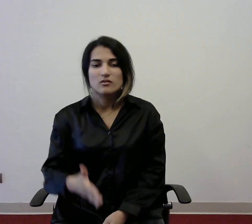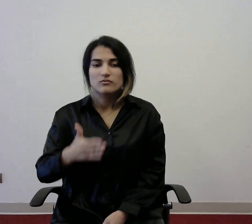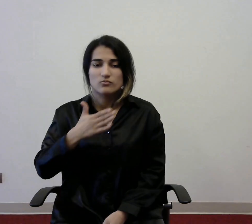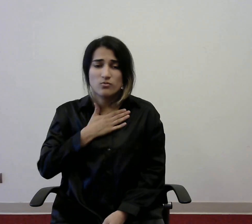mən